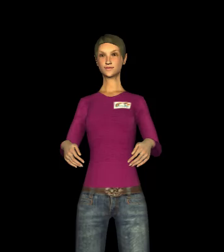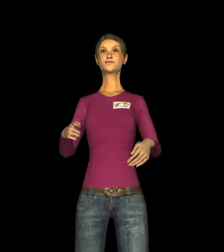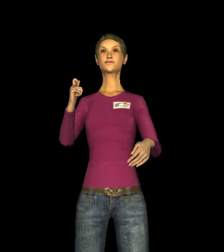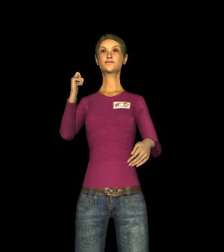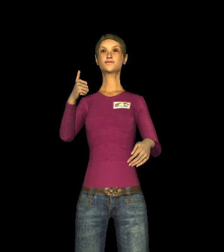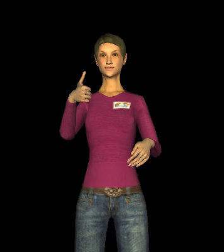تقريبا